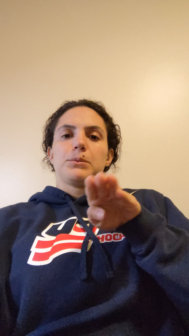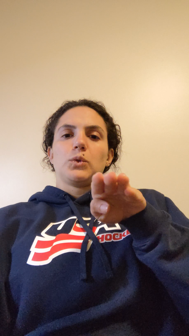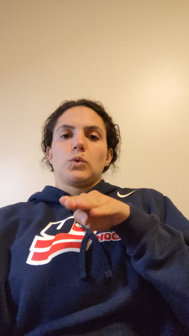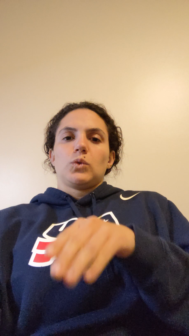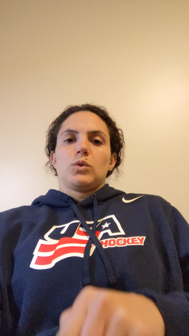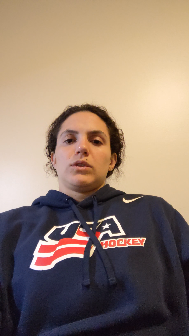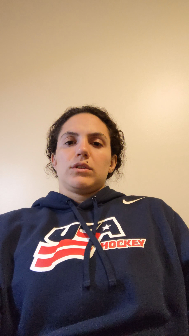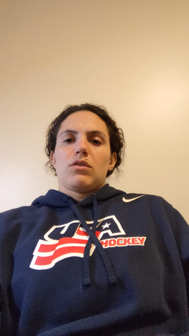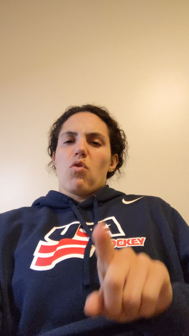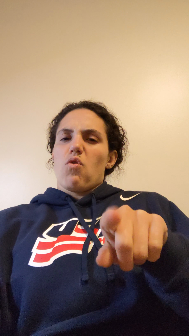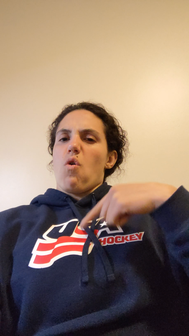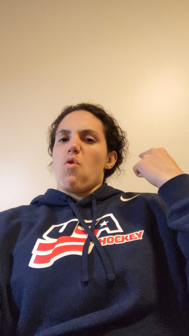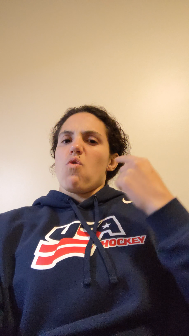long